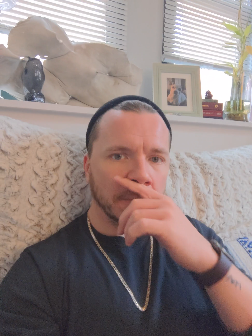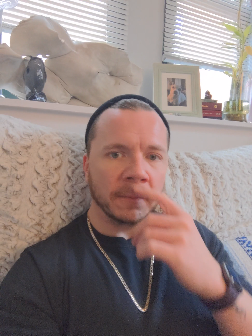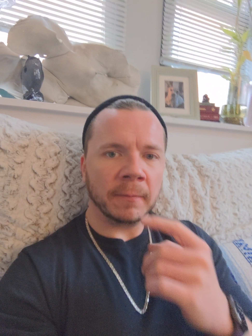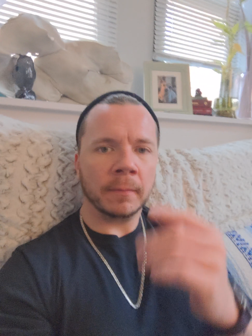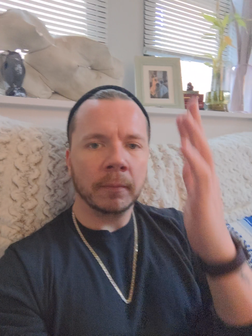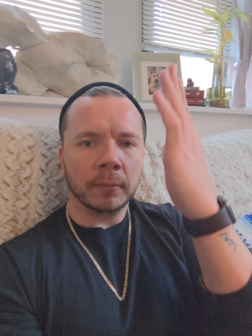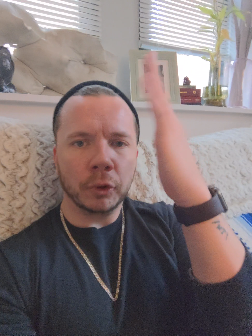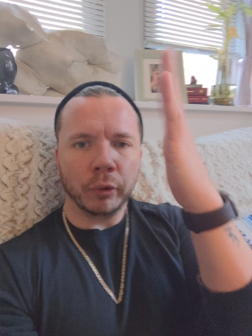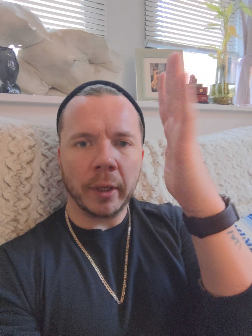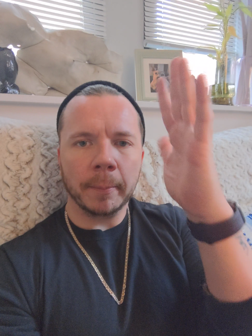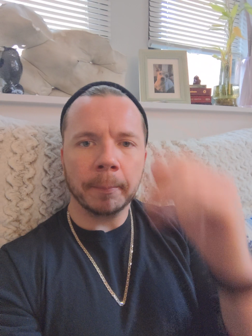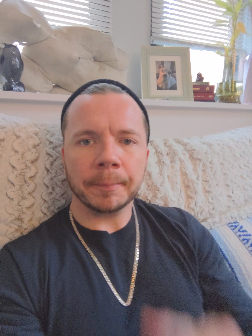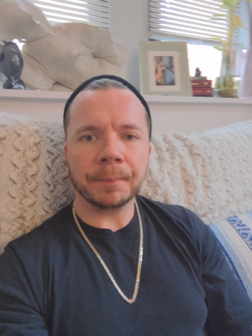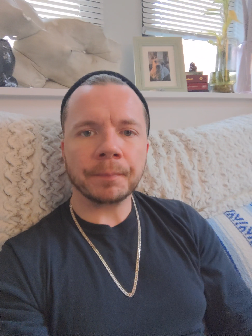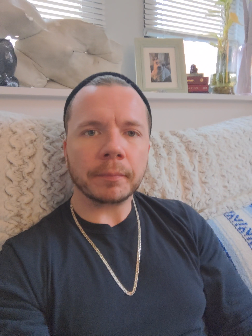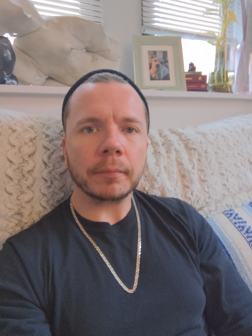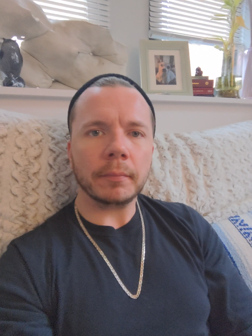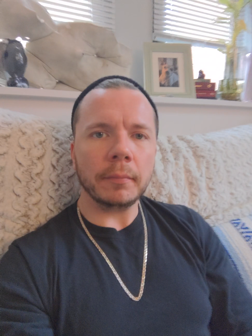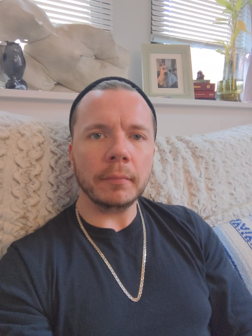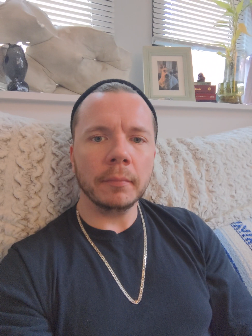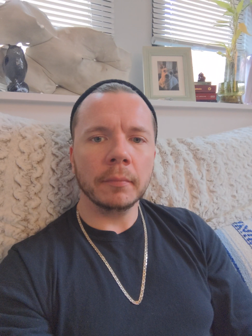tree